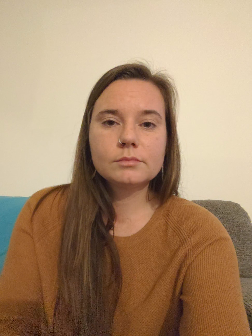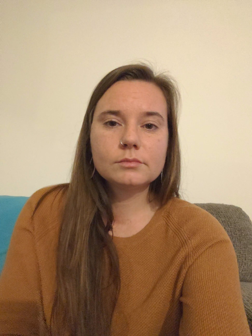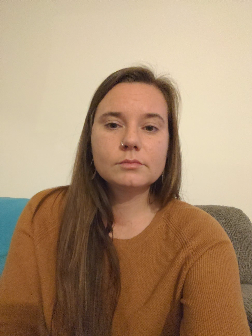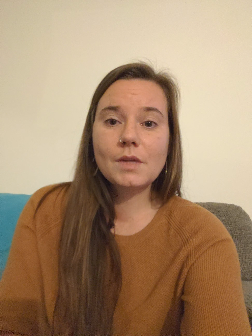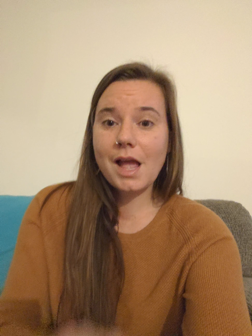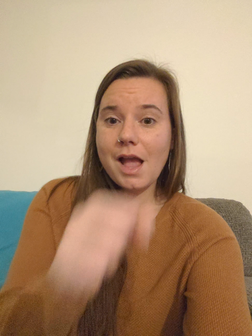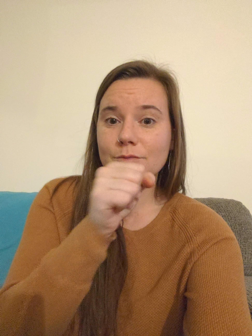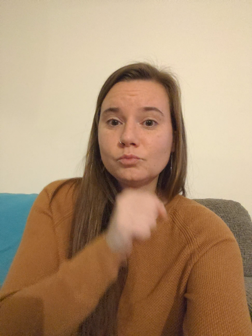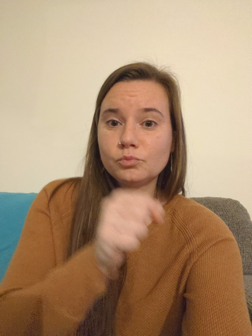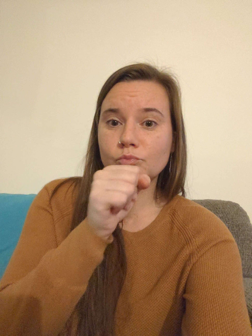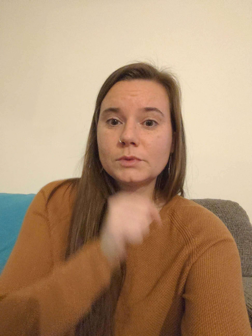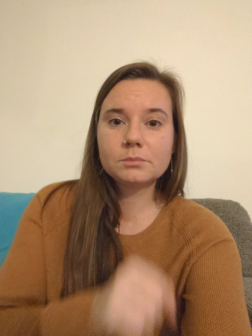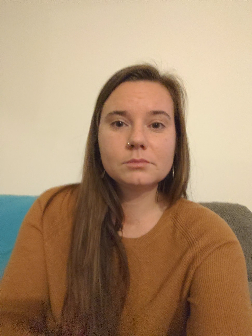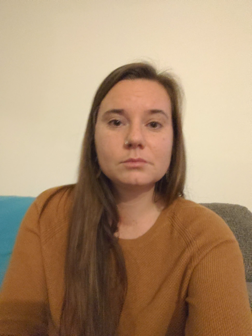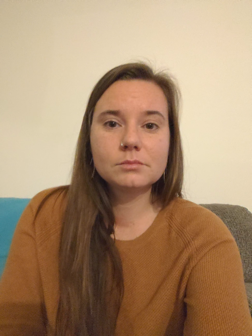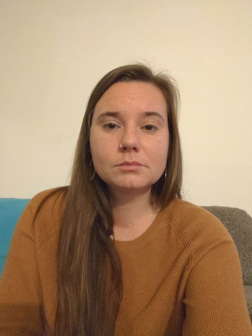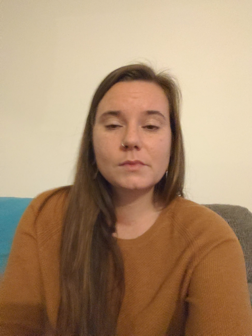ice cream